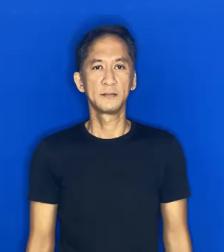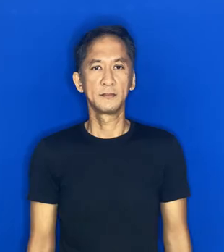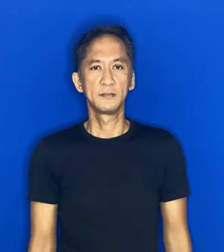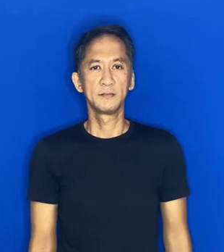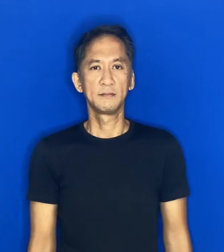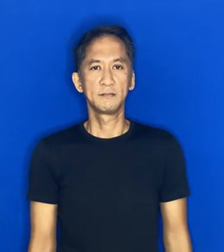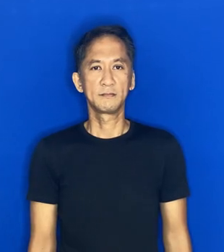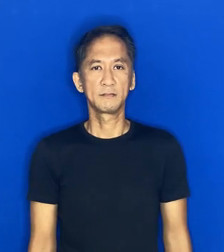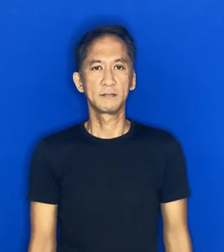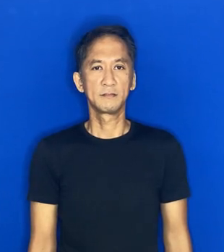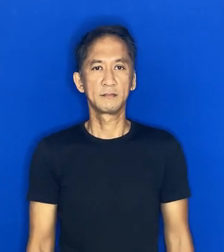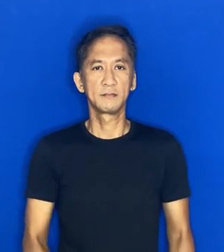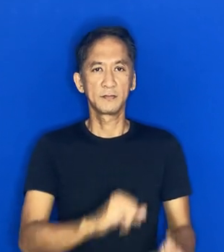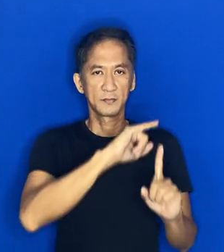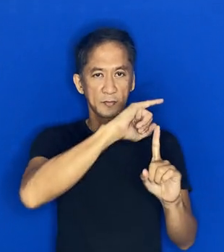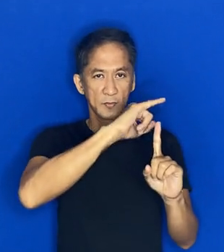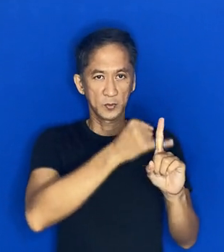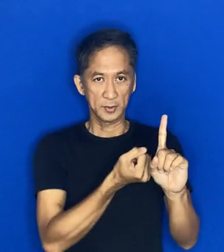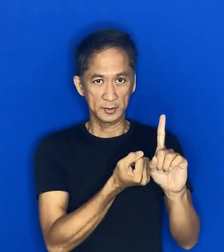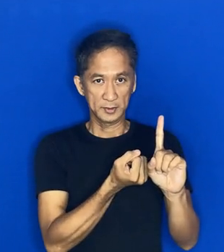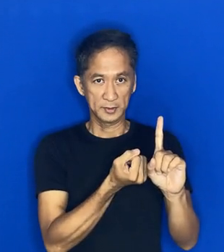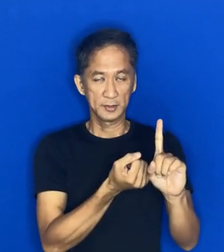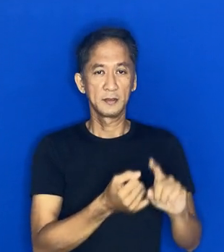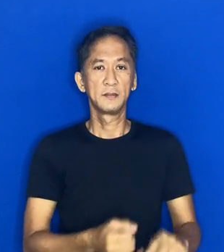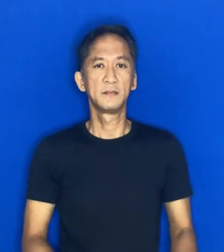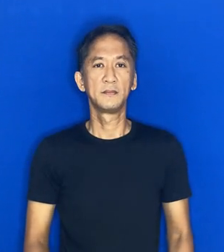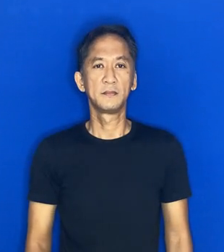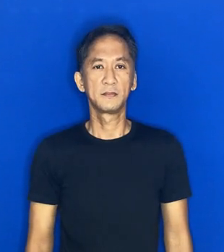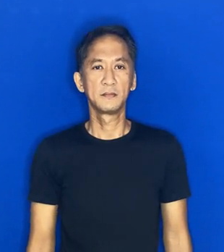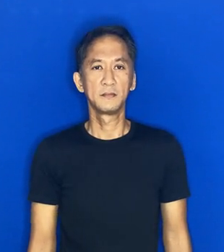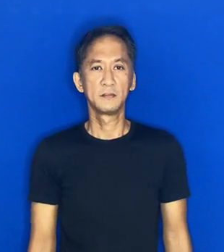january